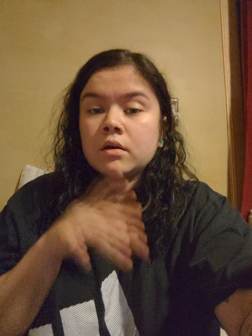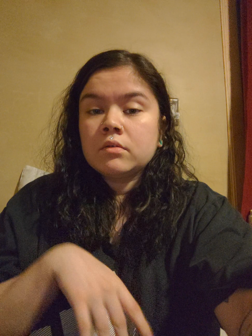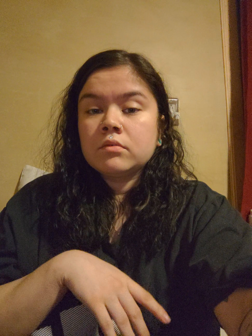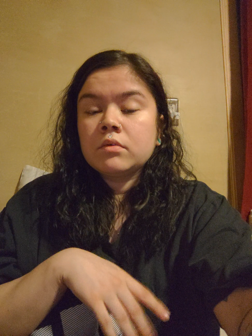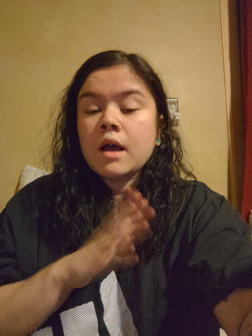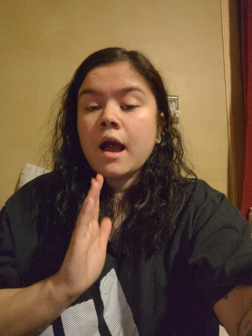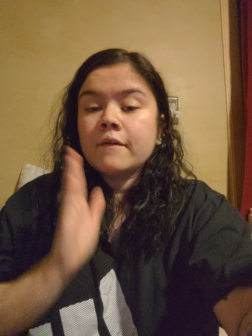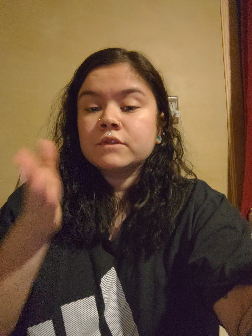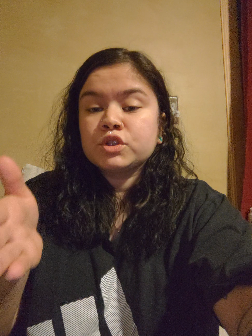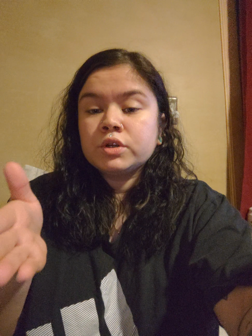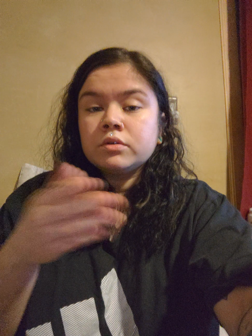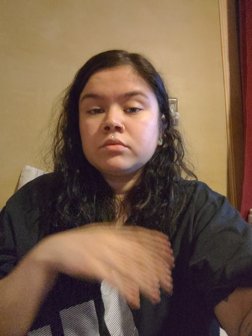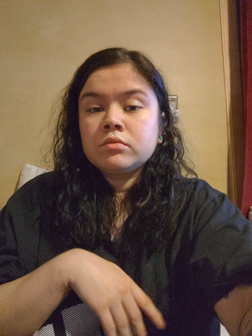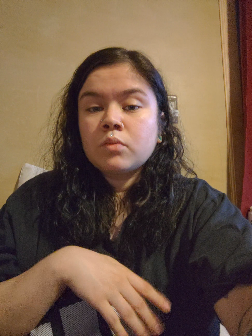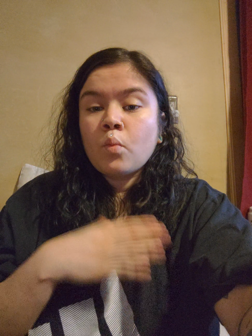after